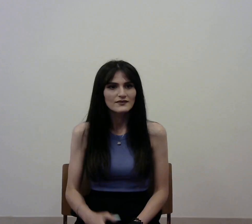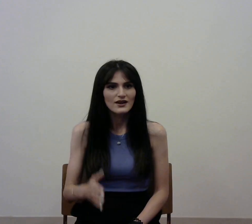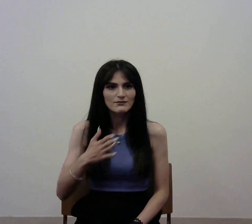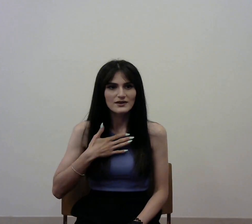mən